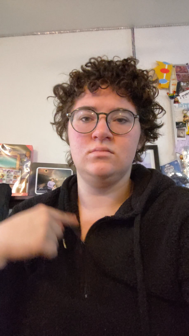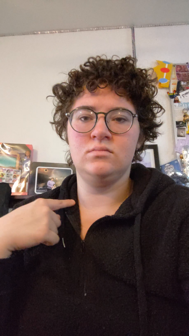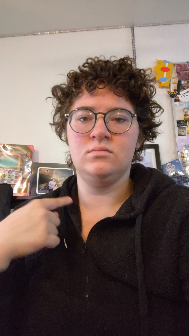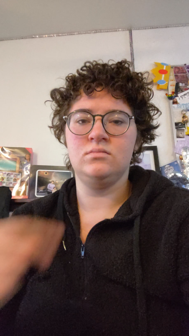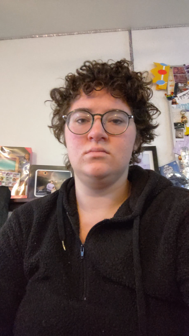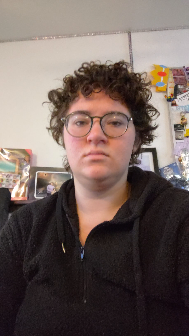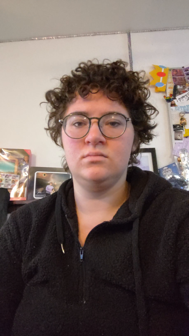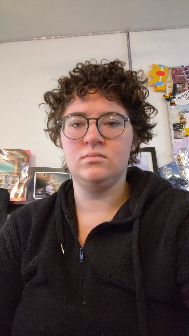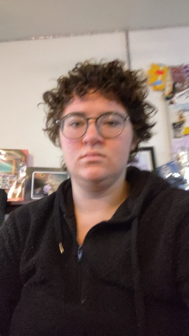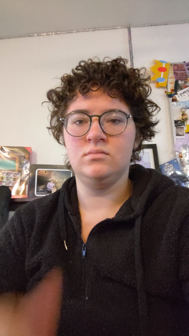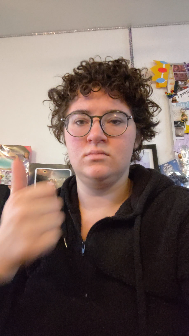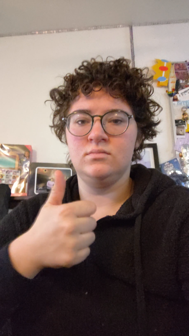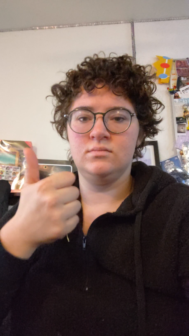help